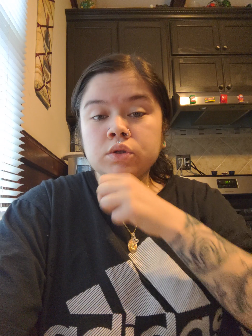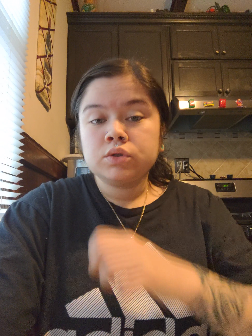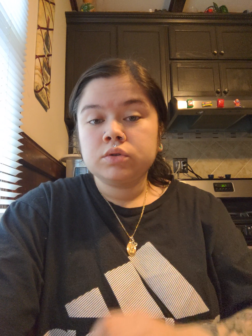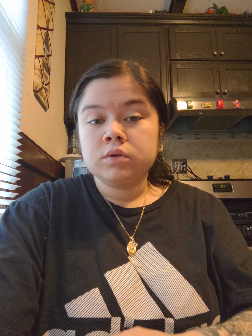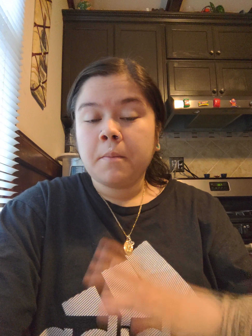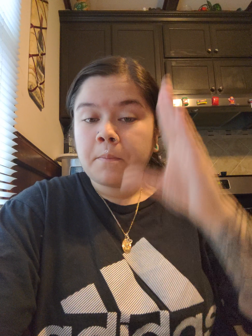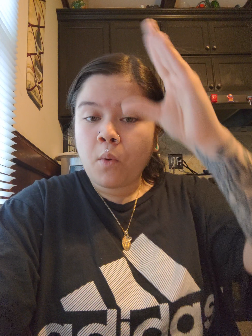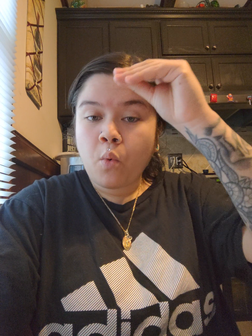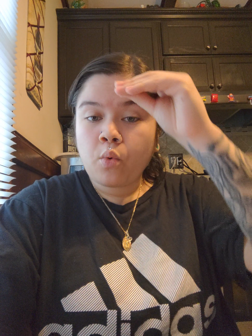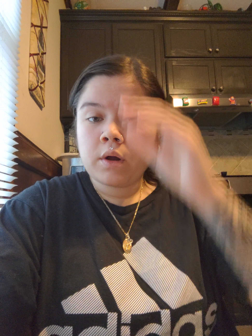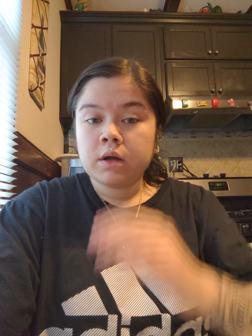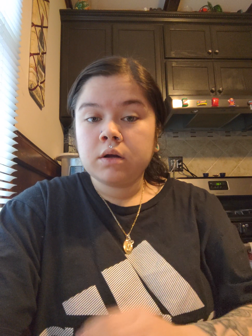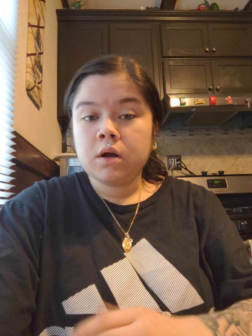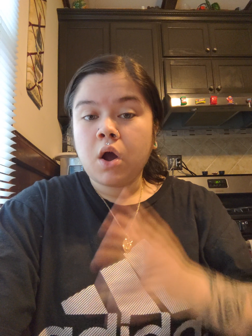boy